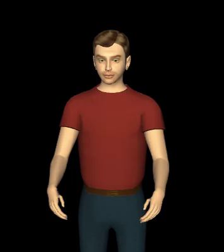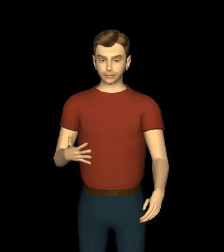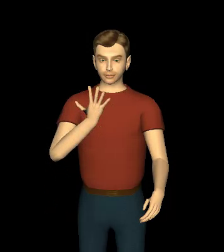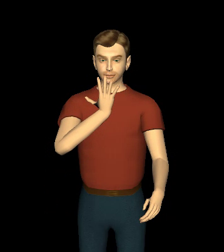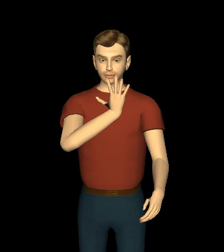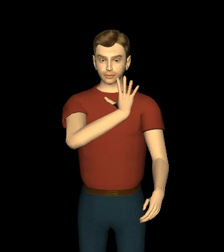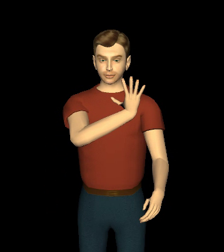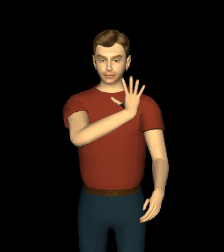لطيف